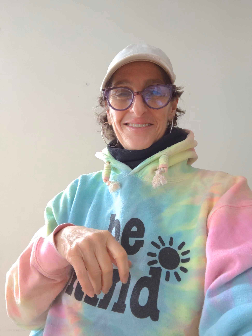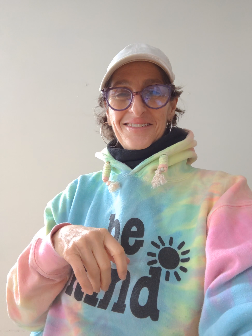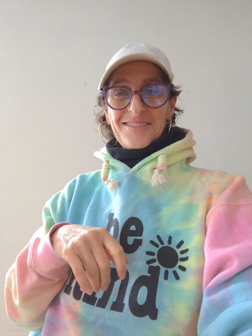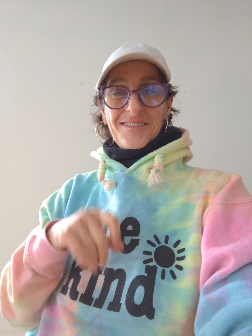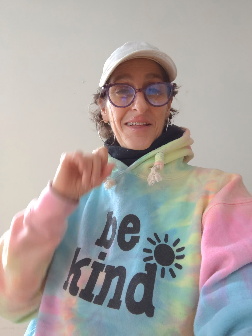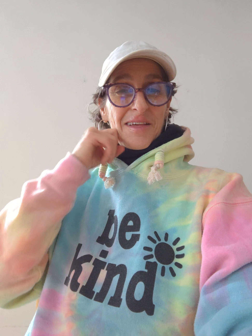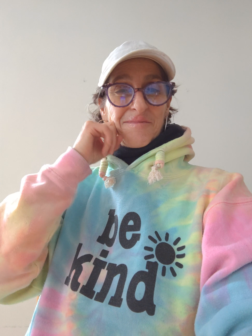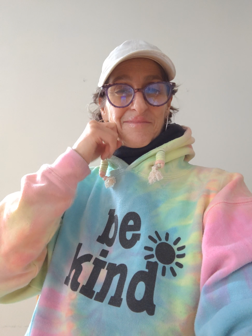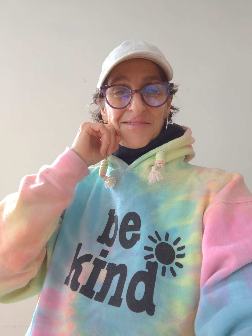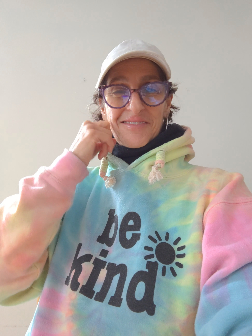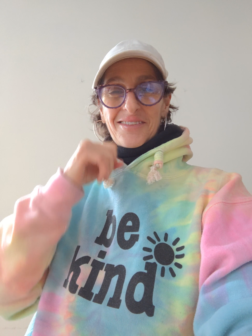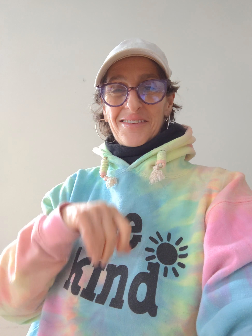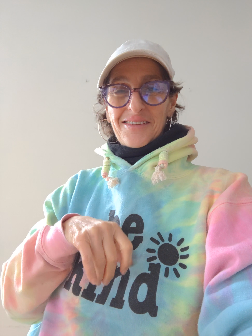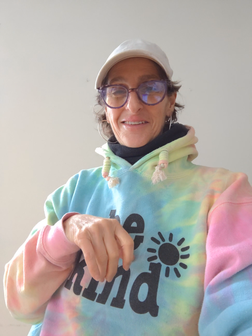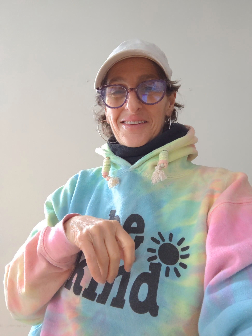apple